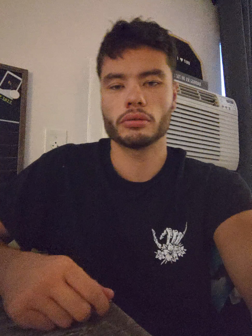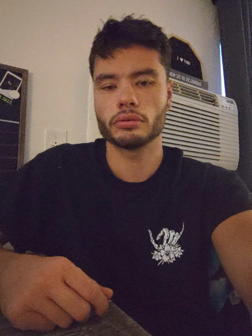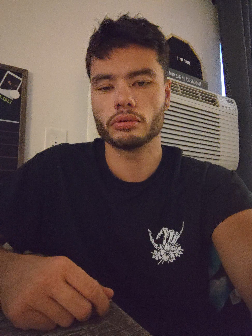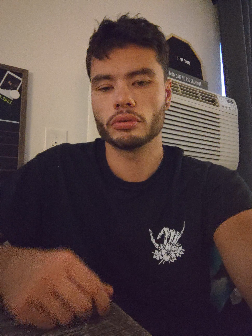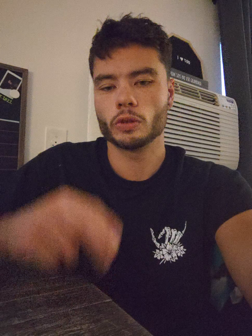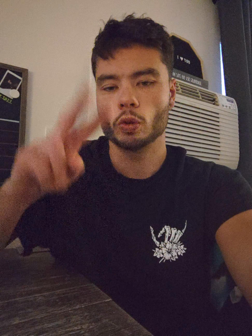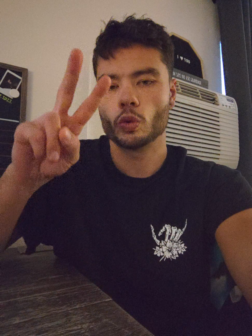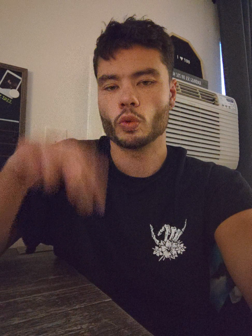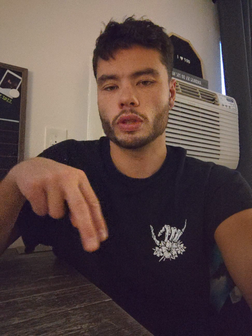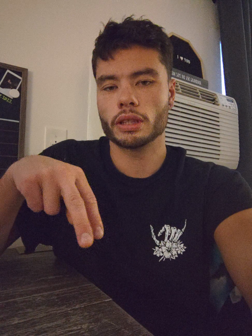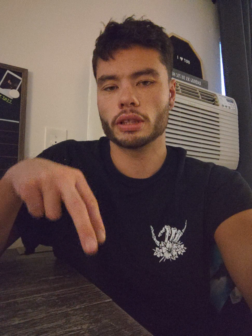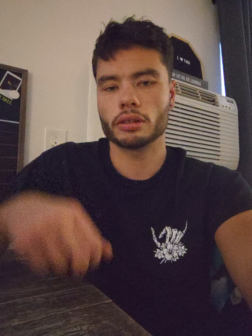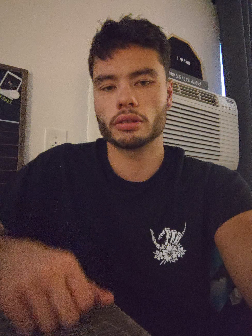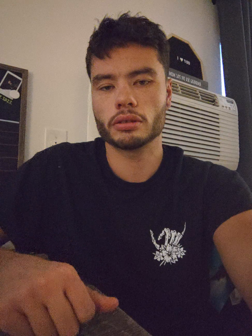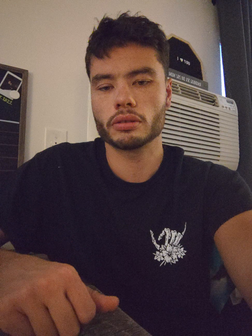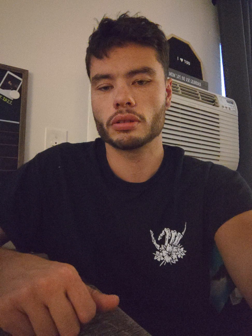read